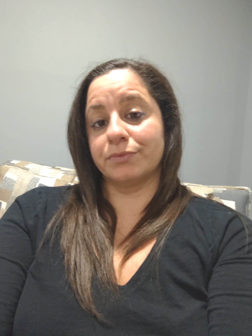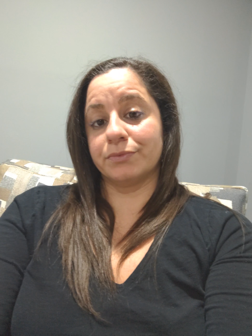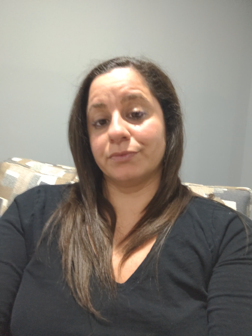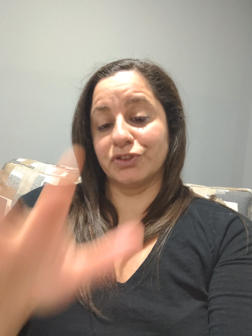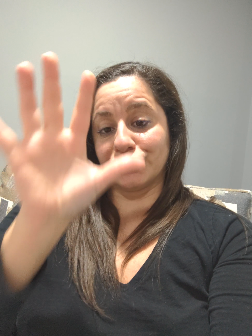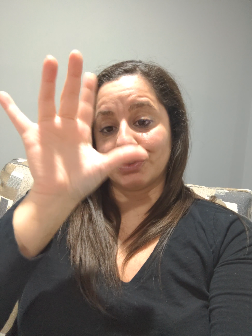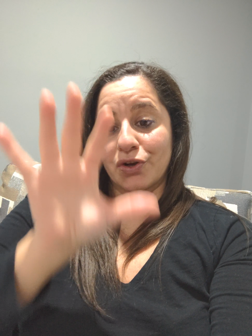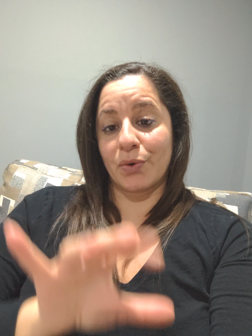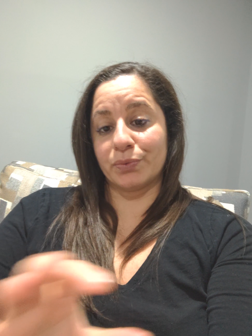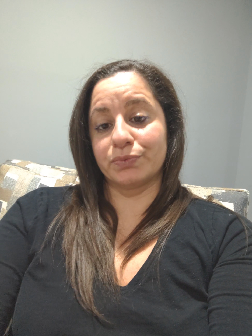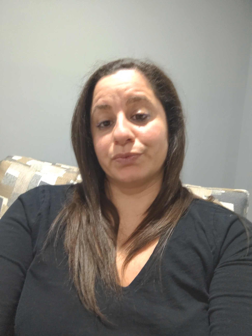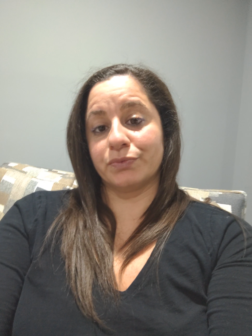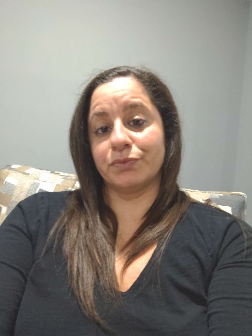snow